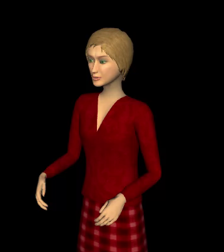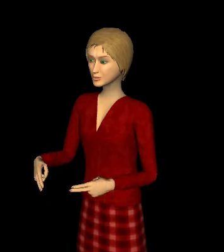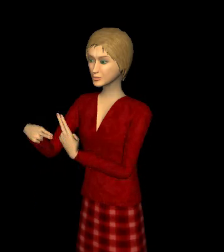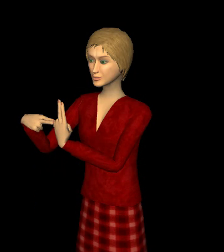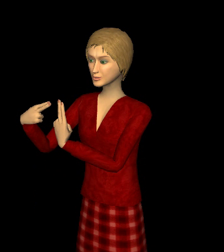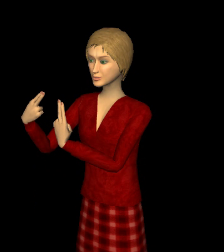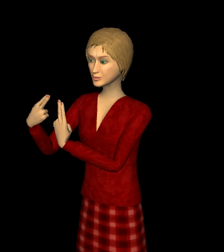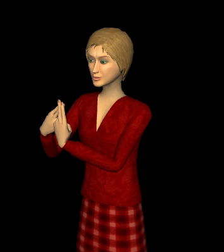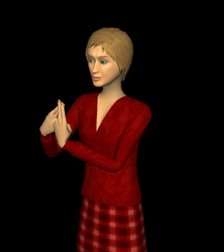يجيب